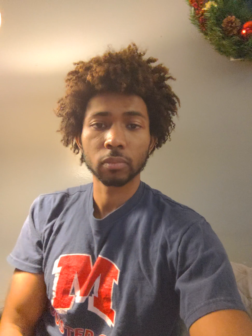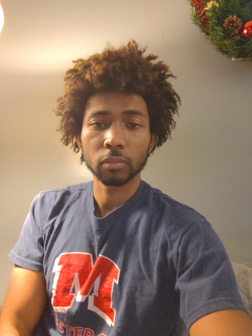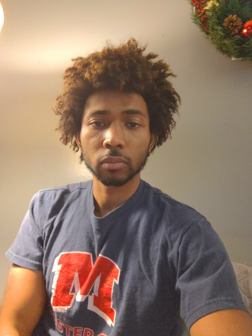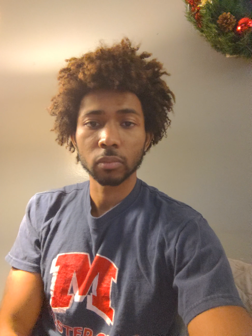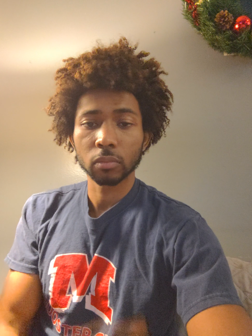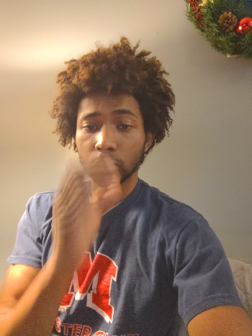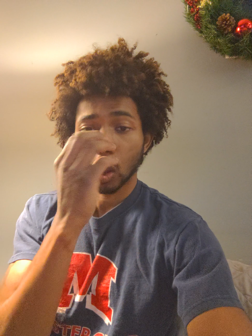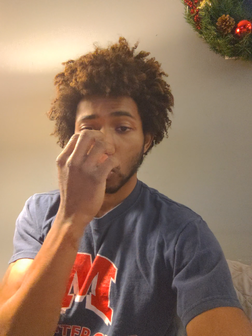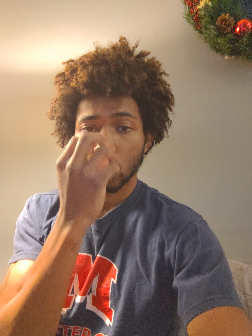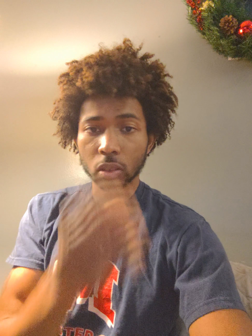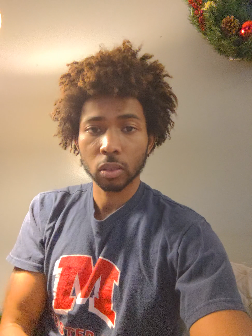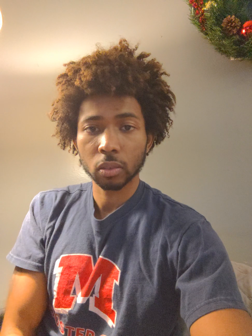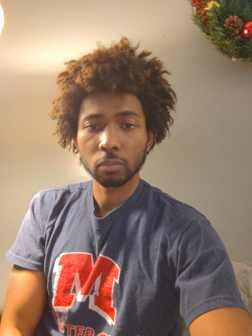clown